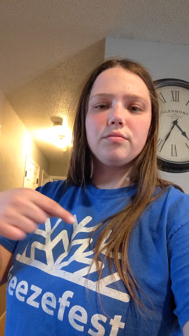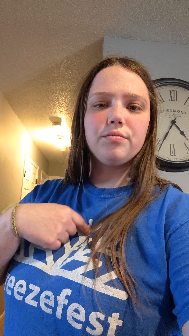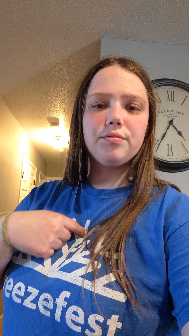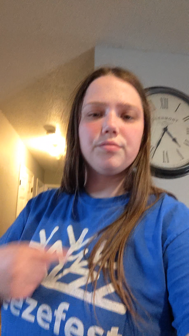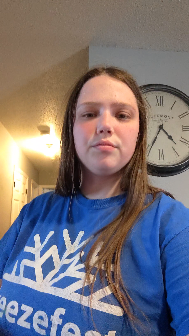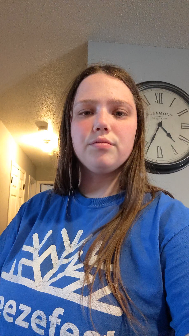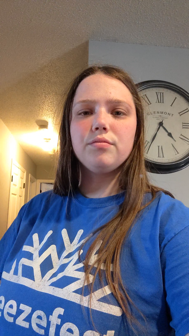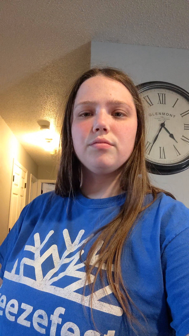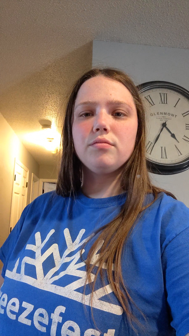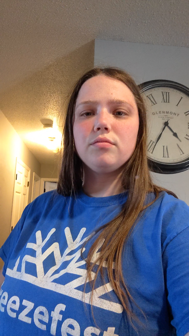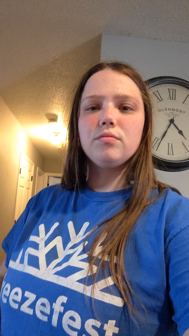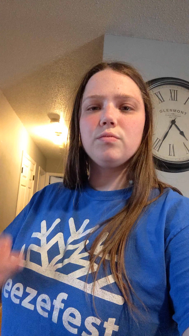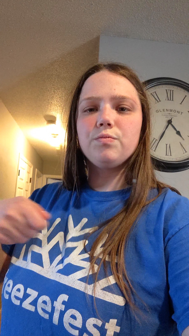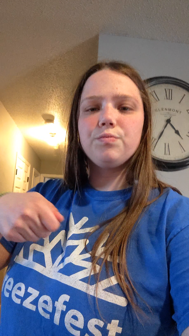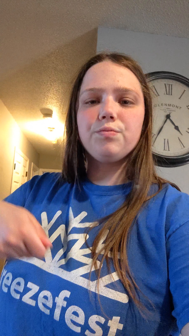shovel